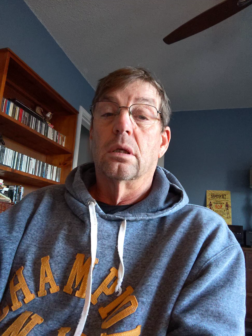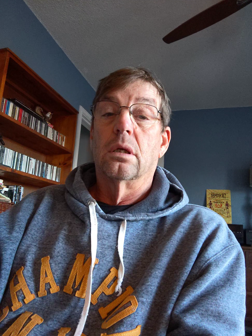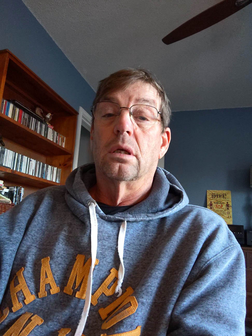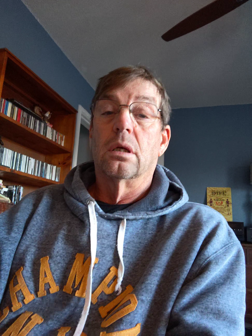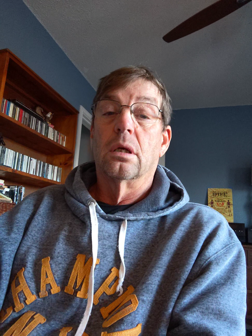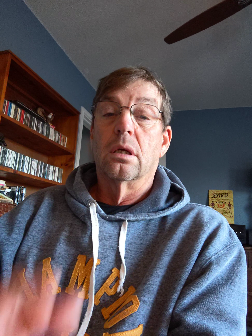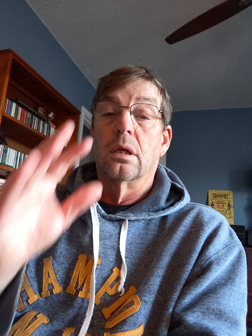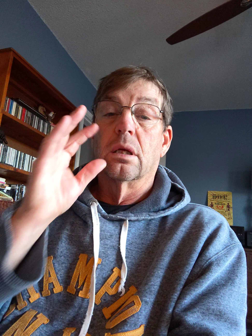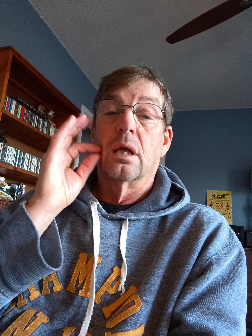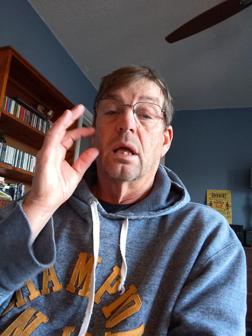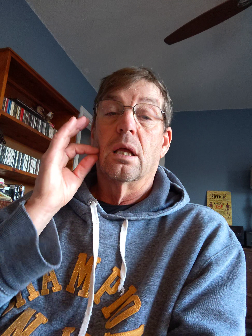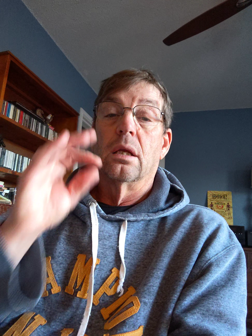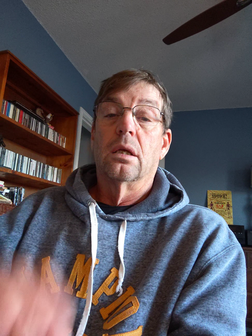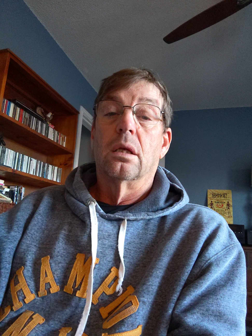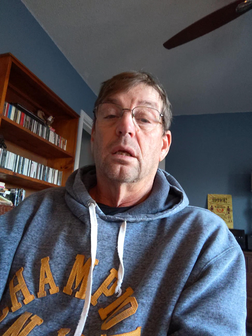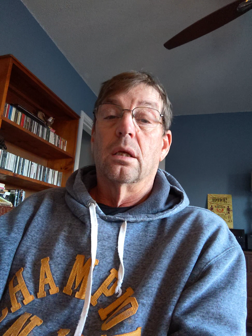cat